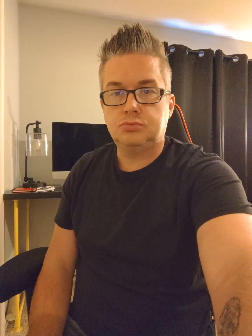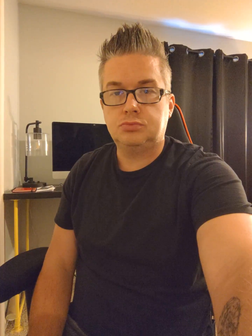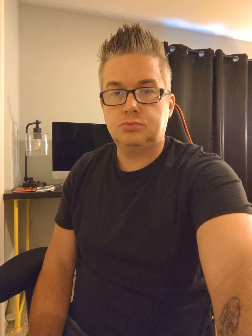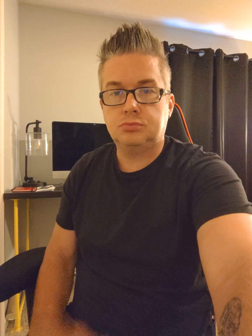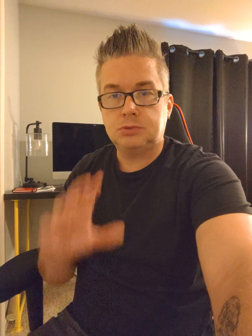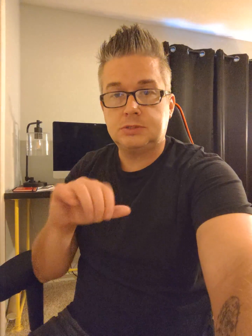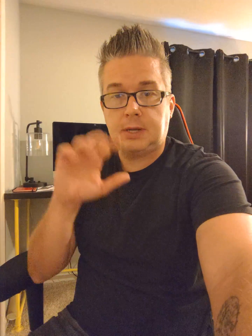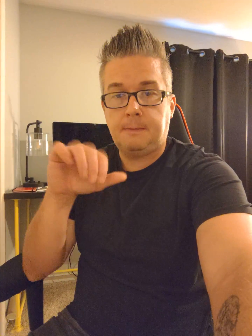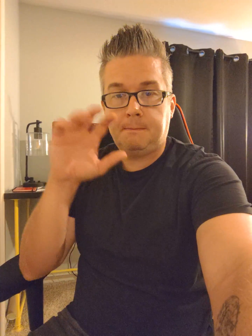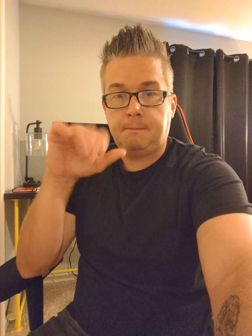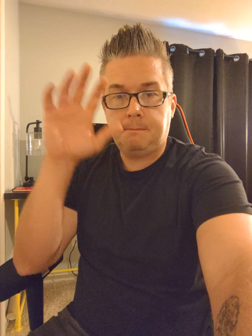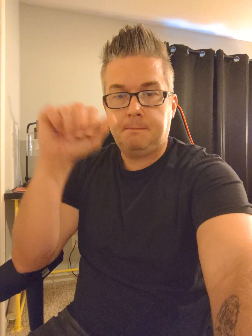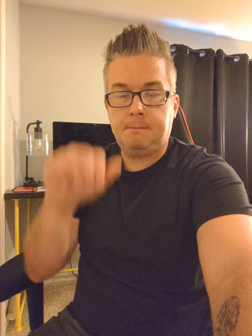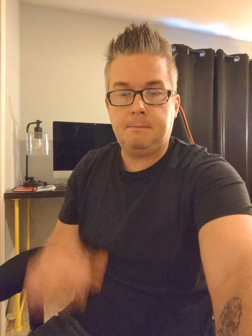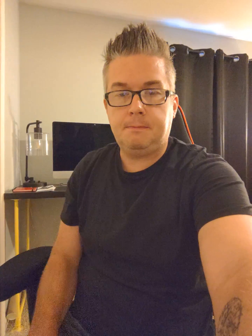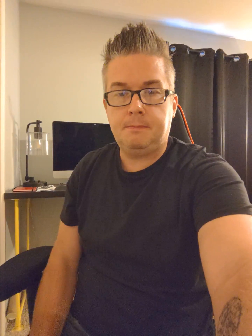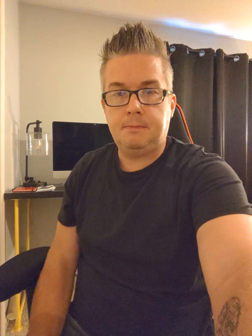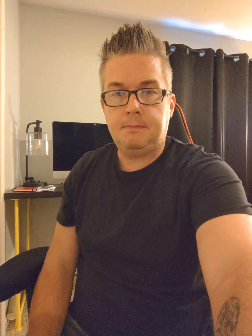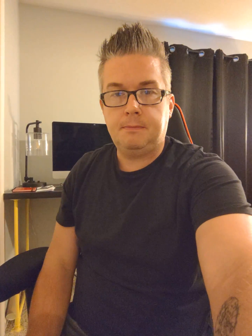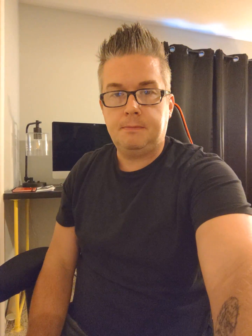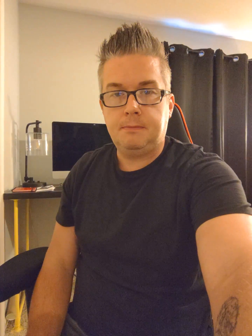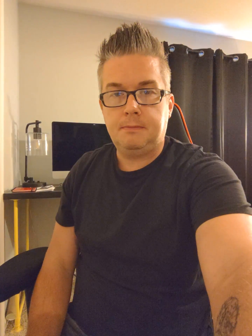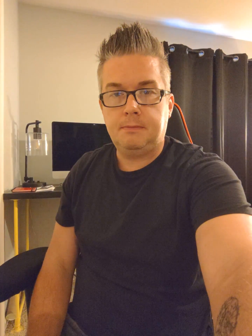climb